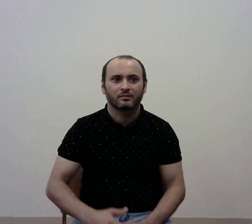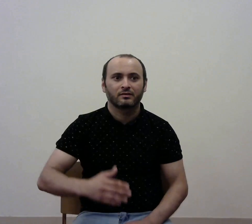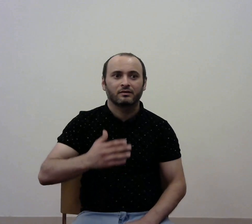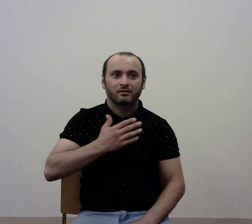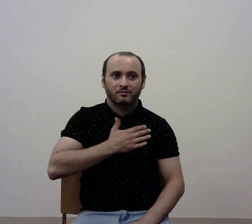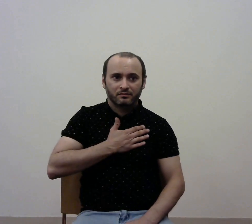mən